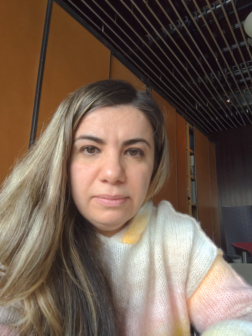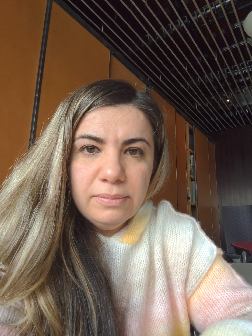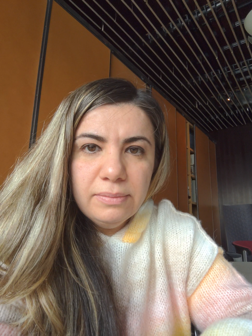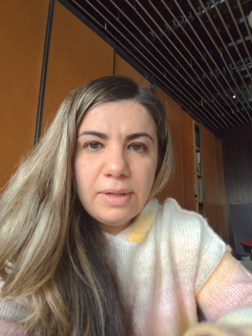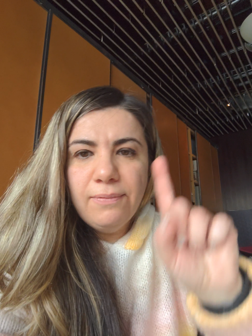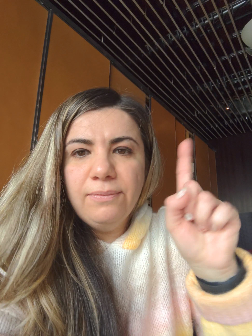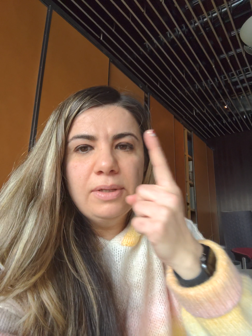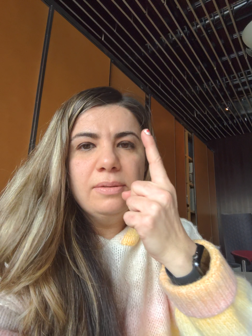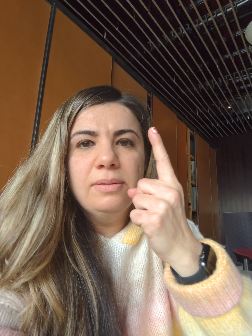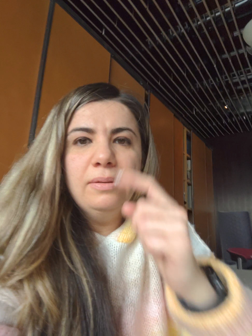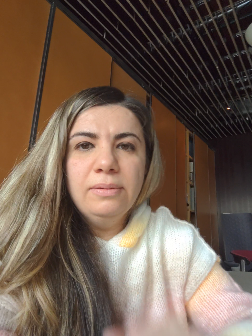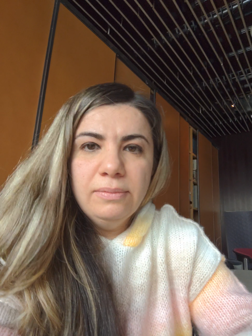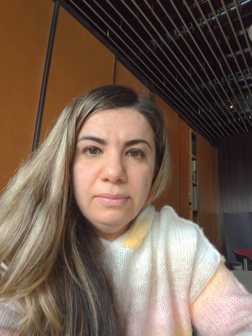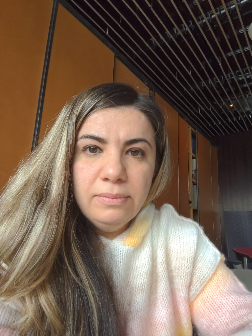first